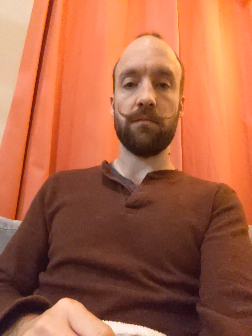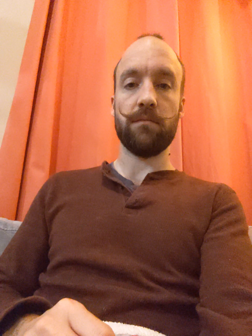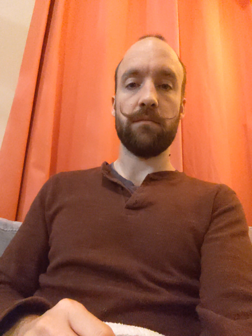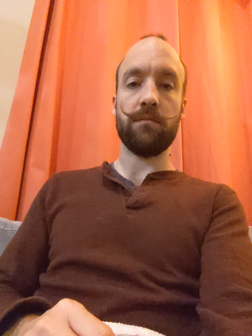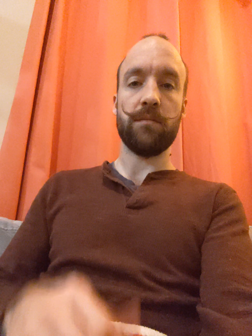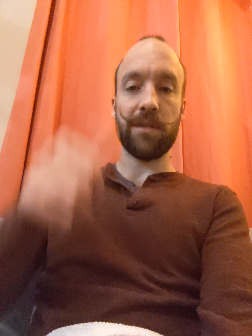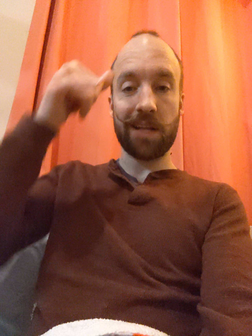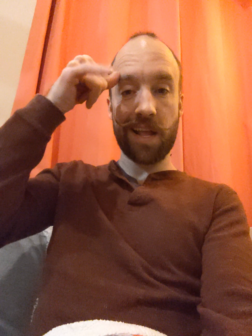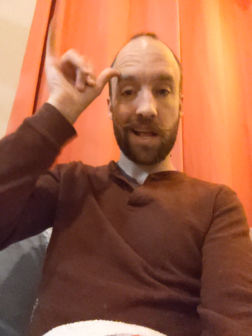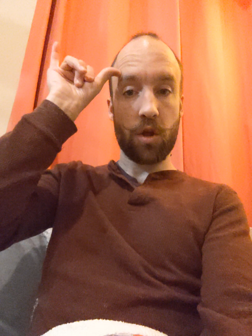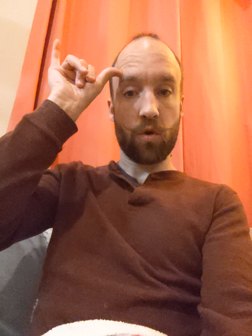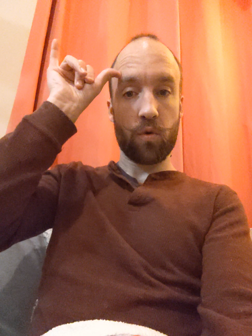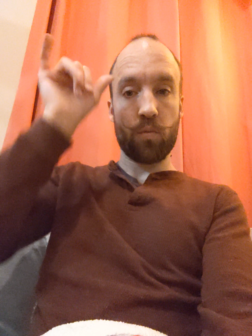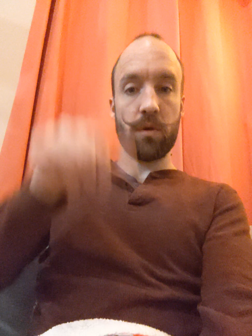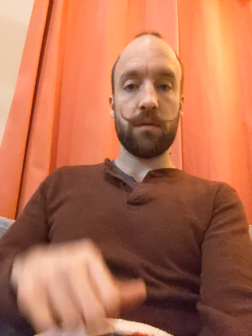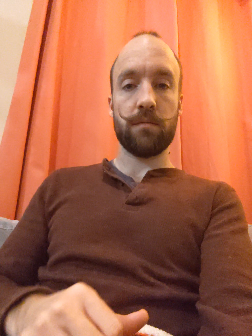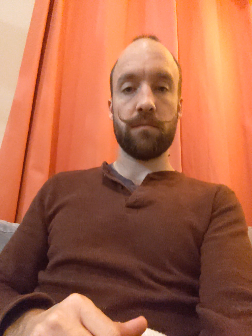cow